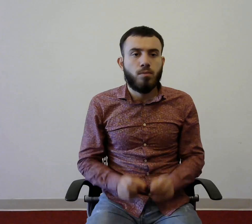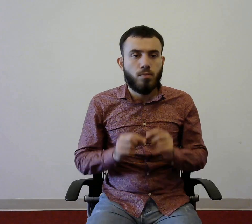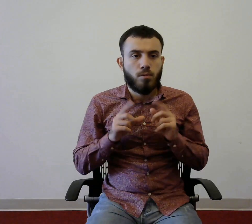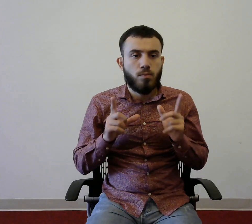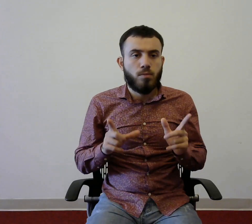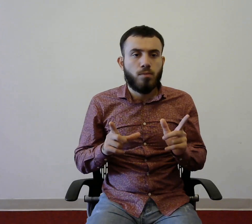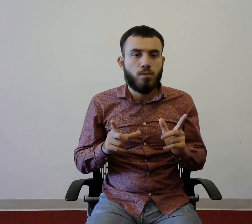məktəb